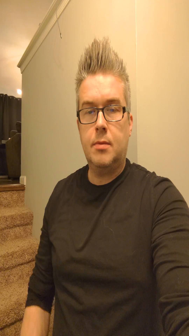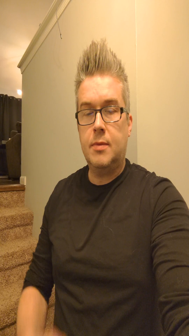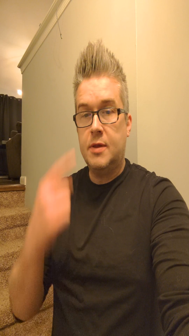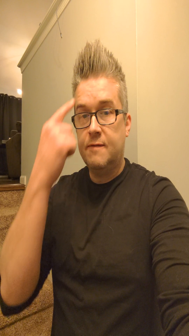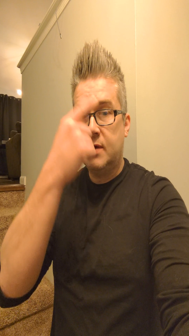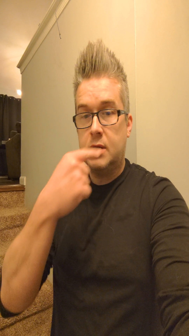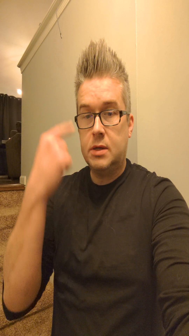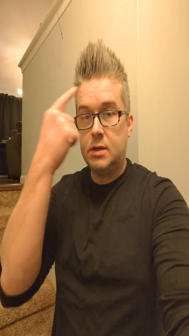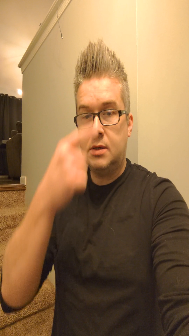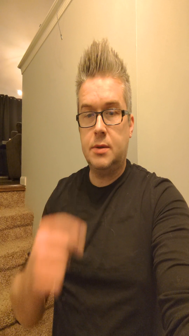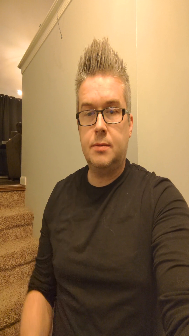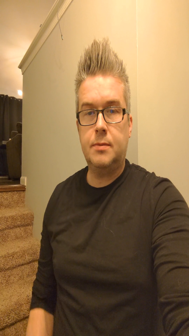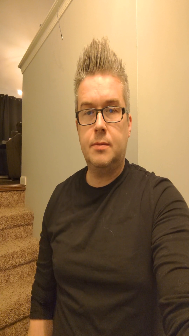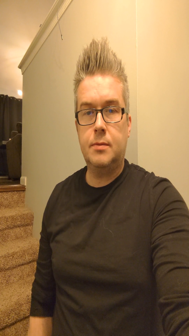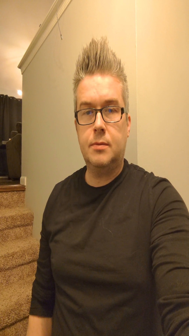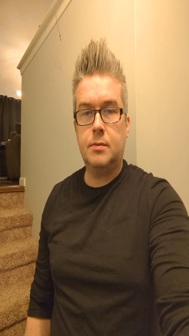face